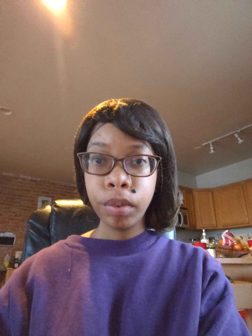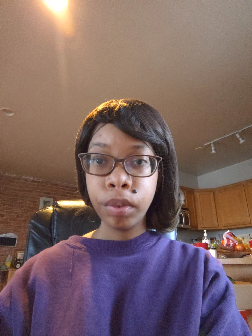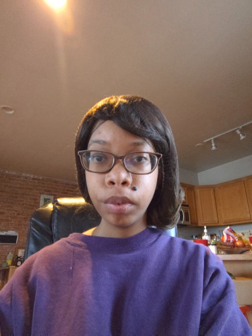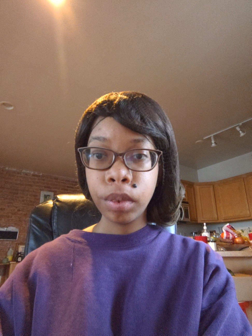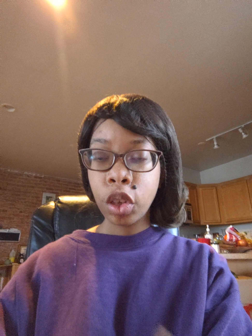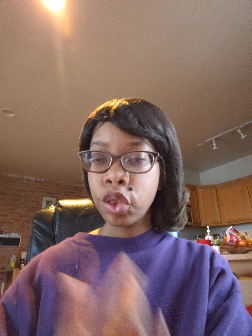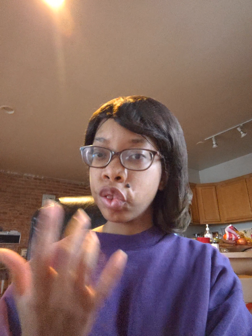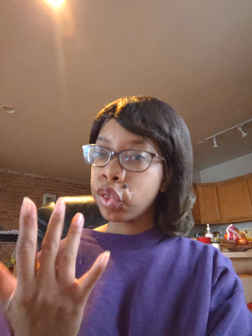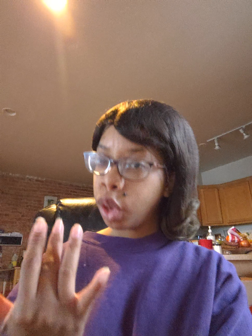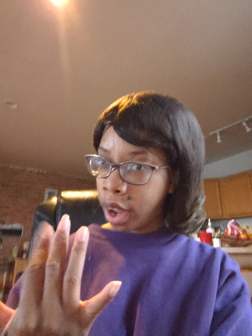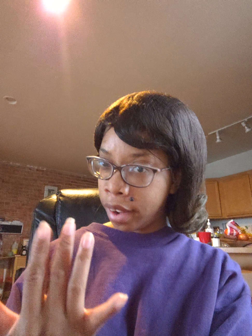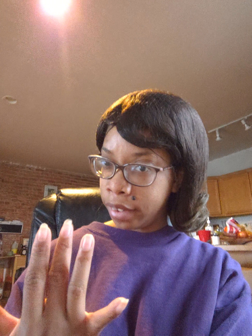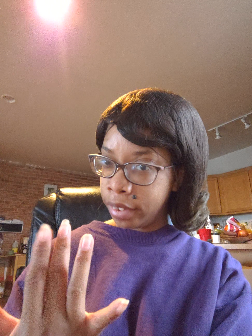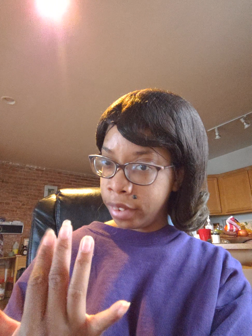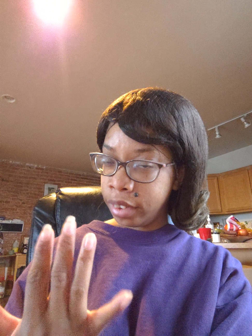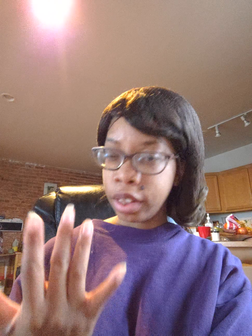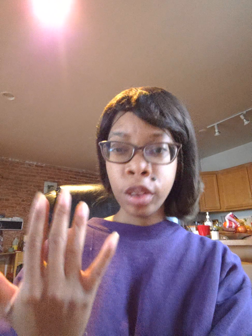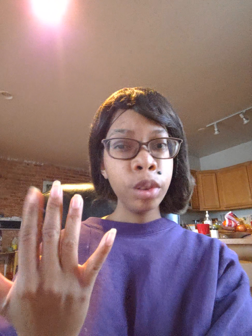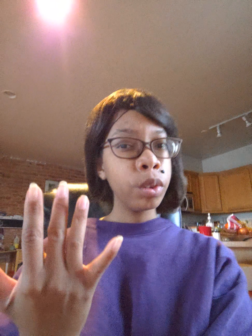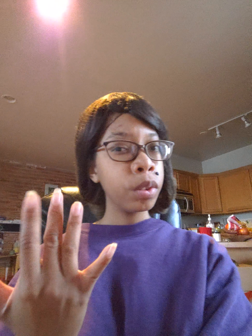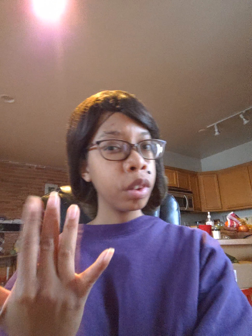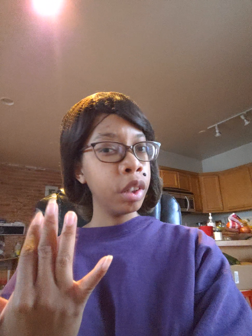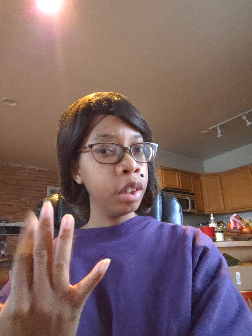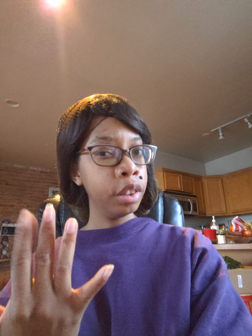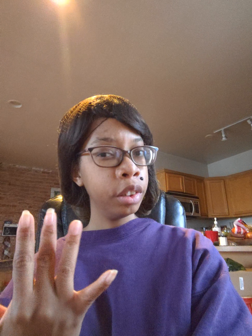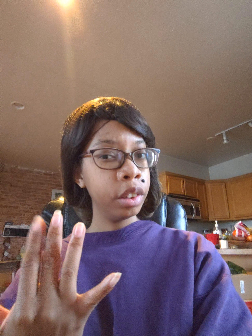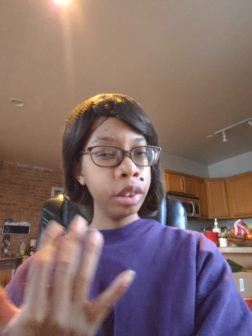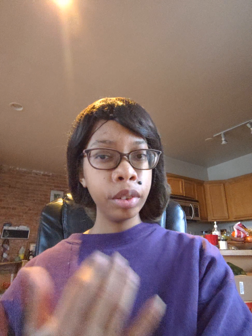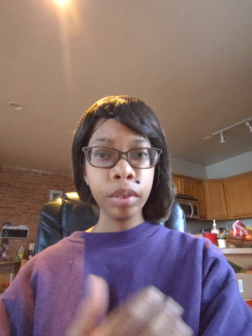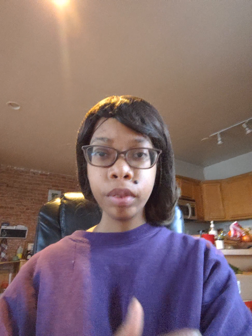wait